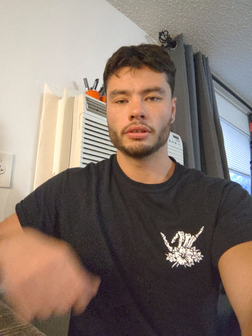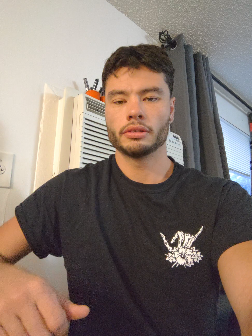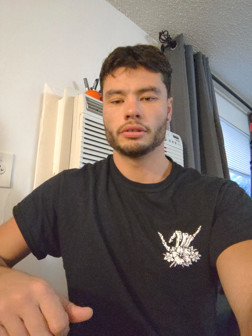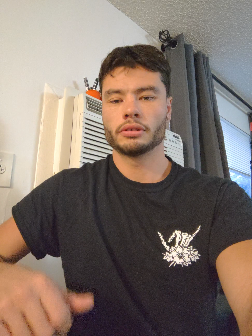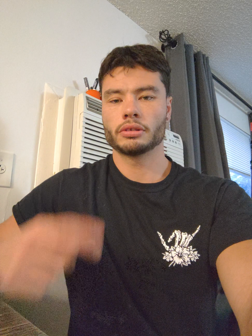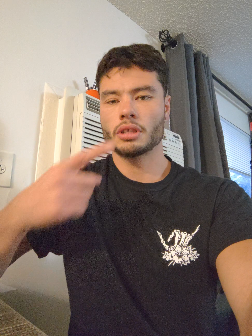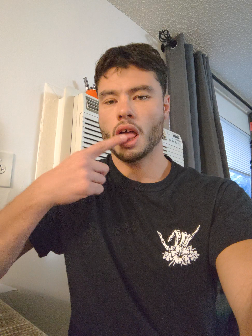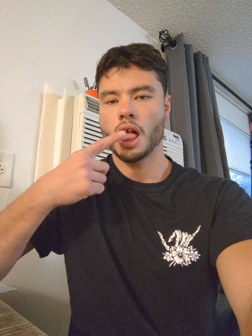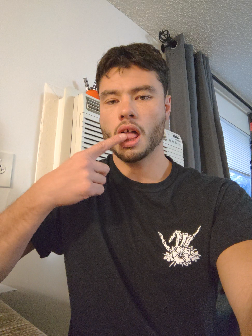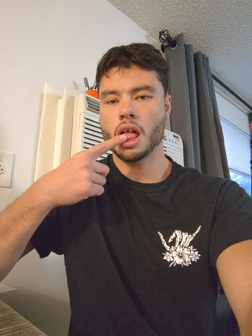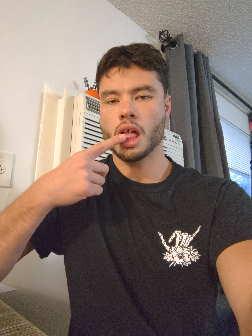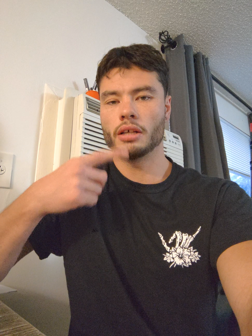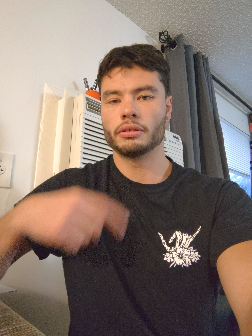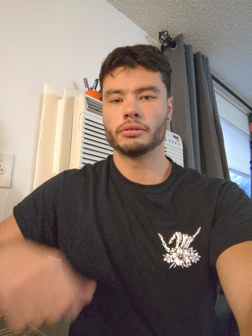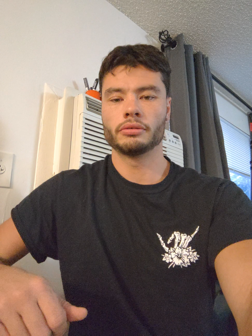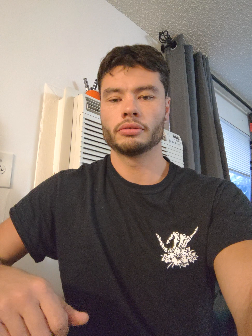tongue